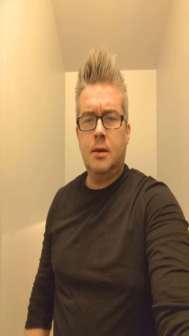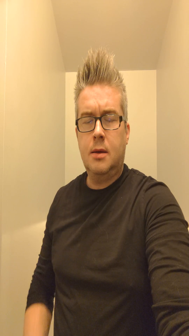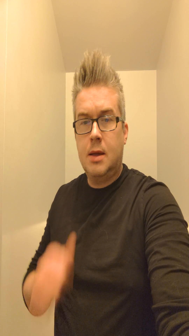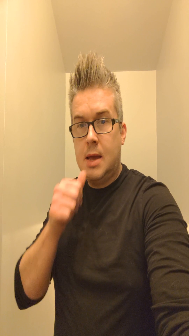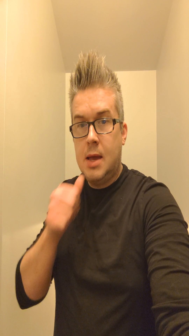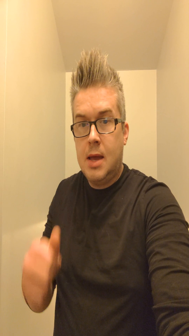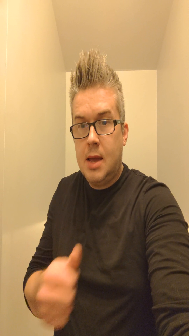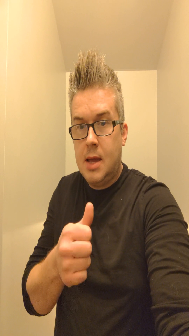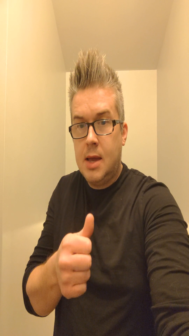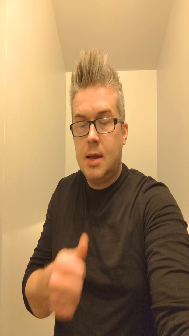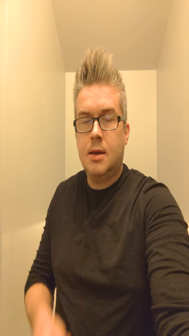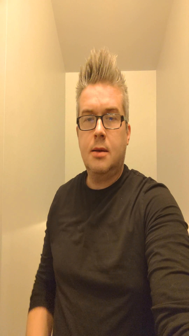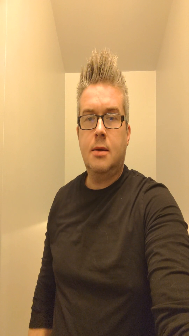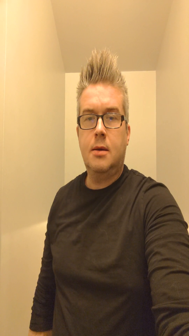hide